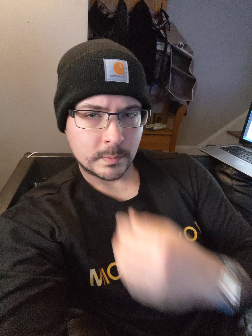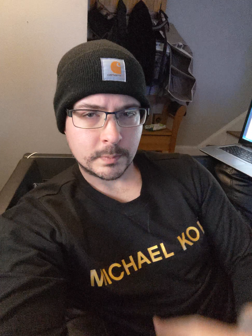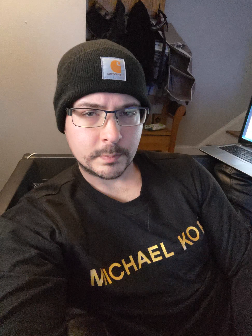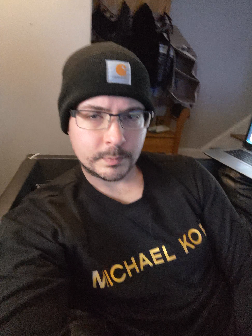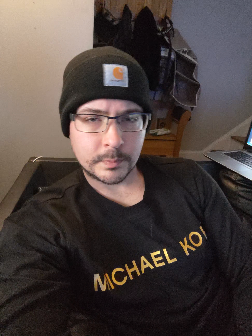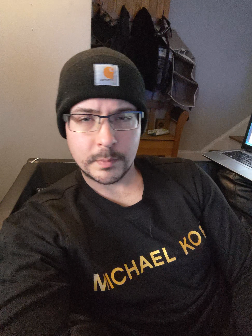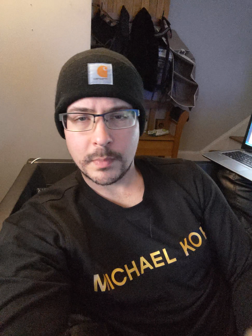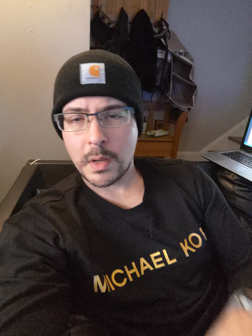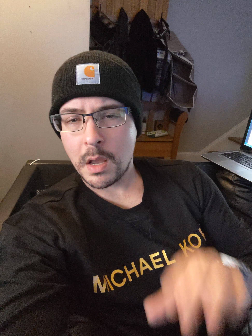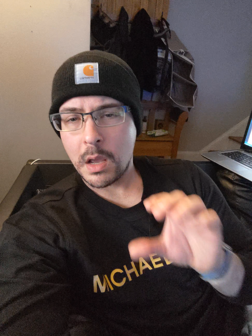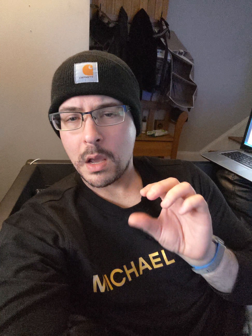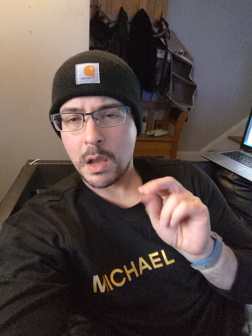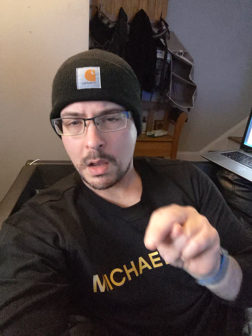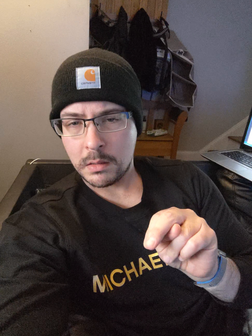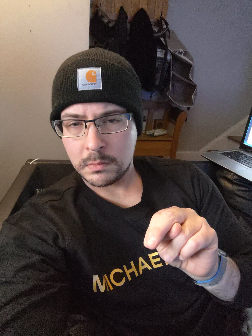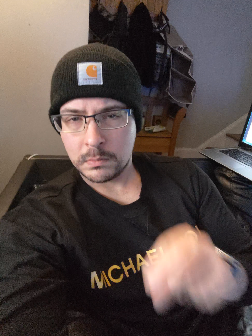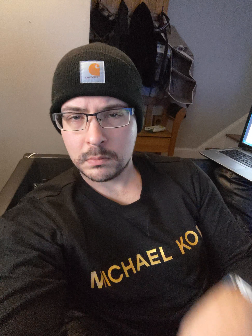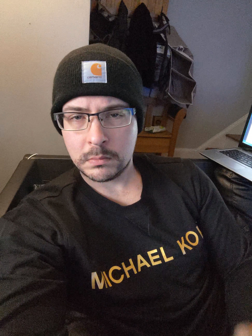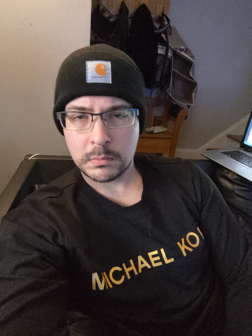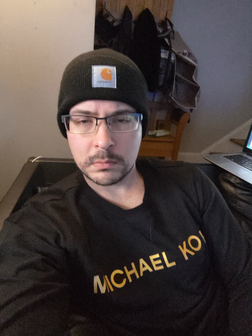on